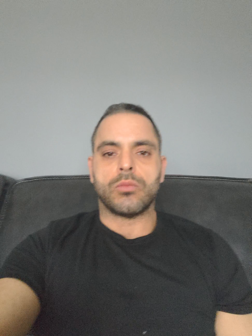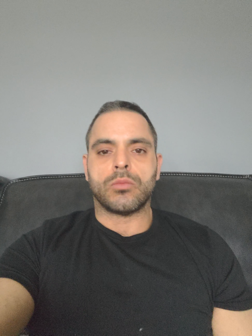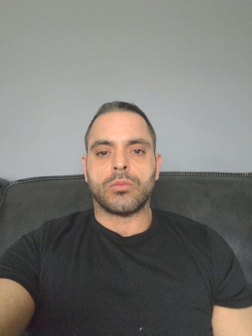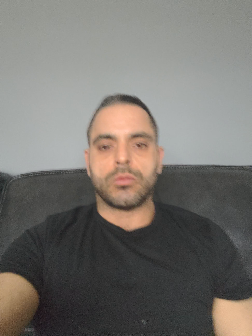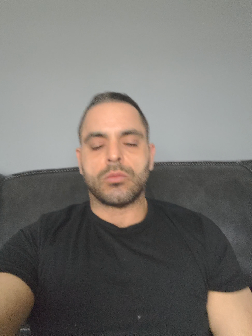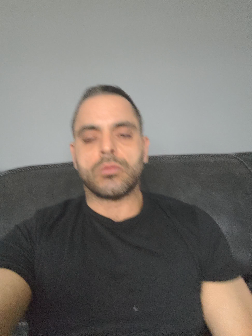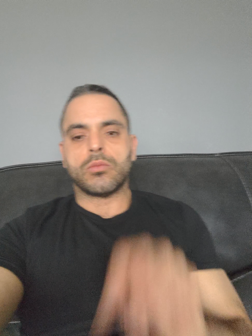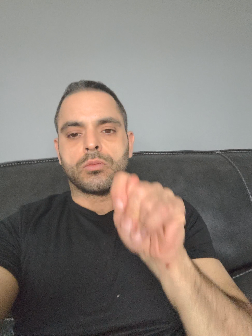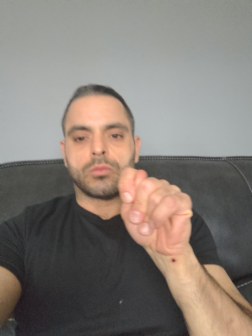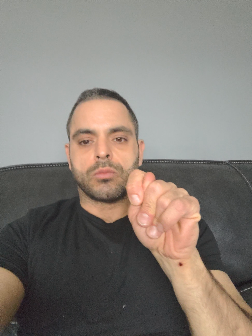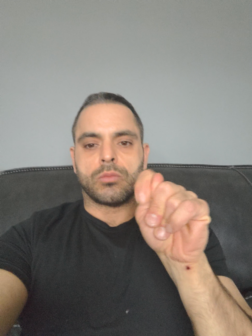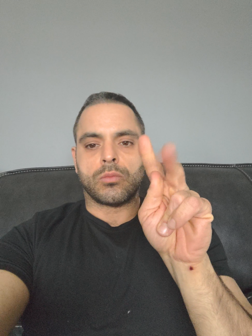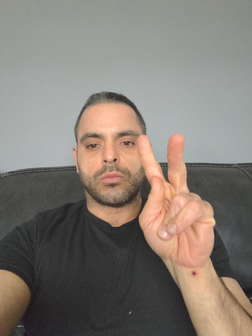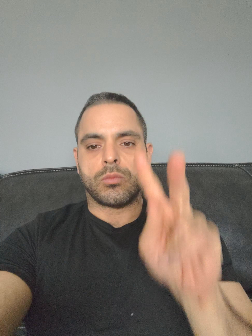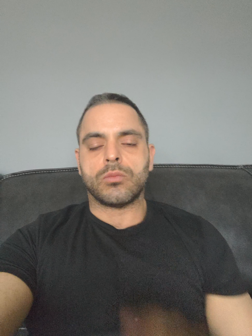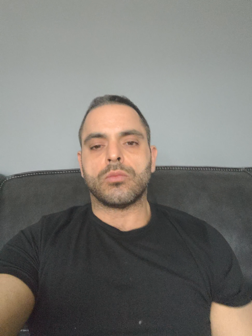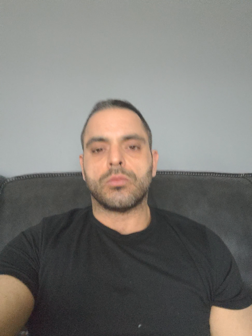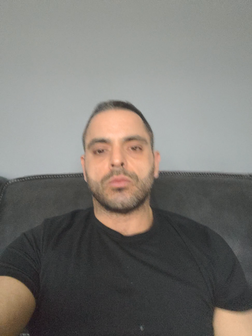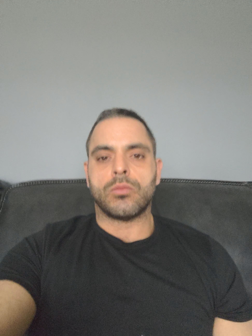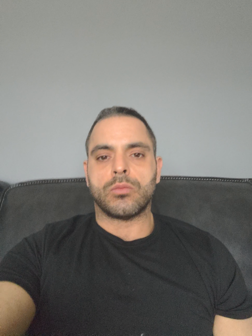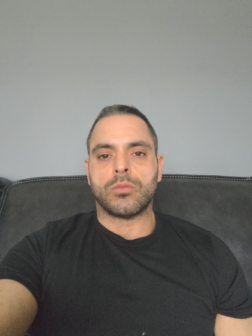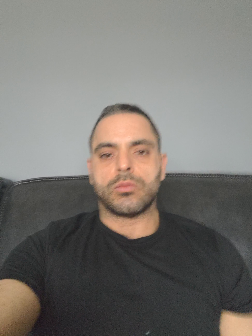TV